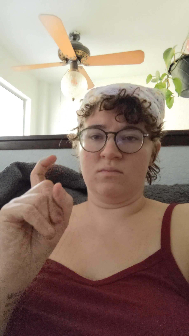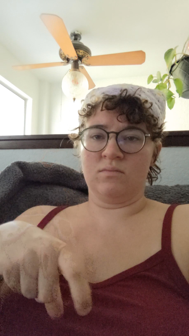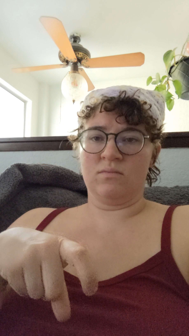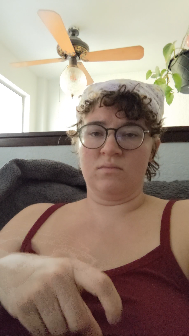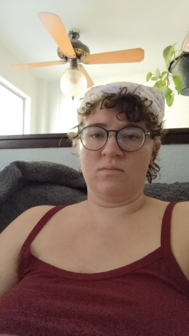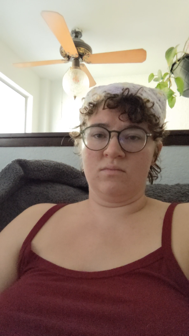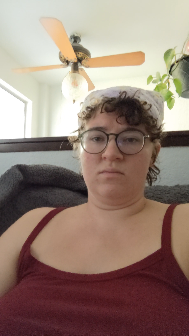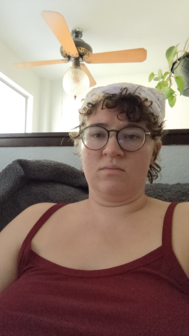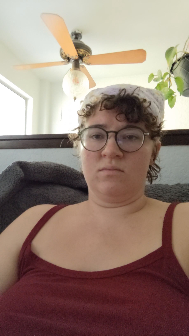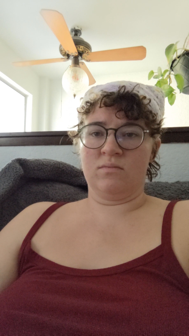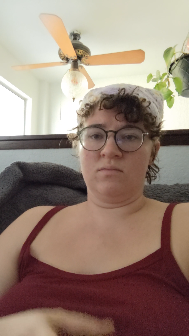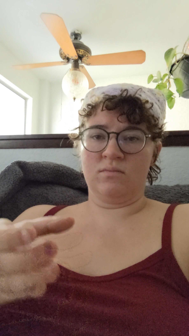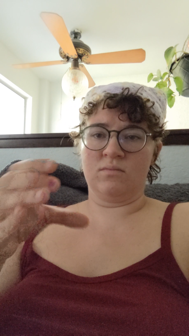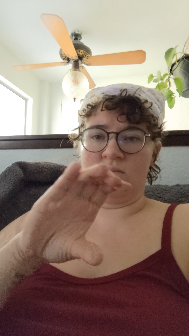pour